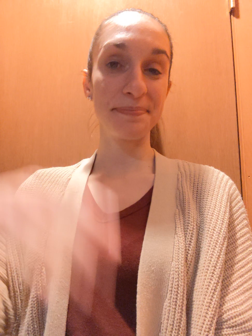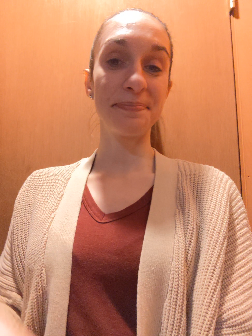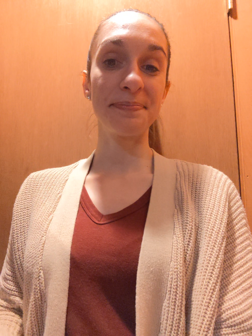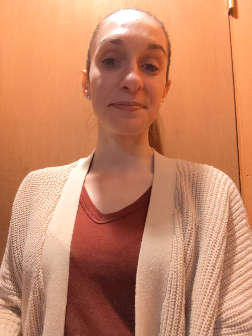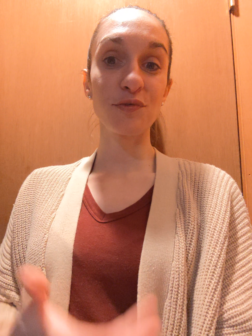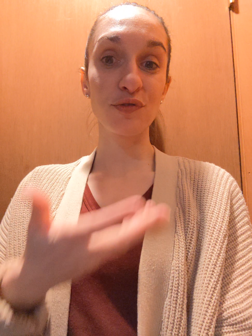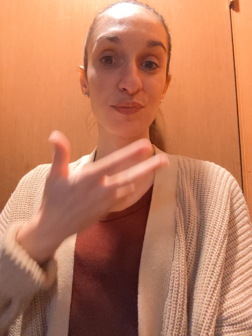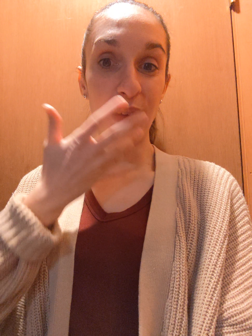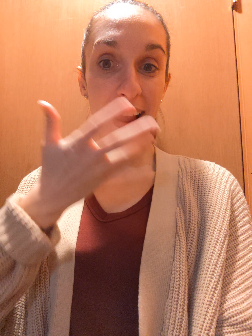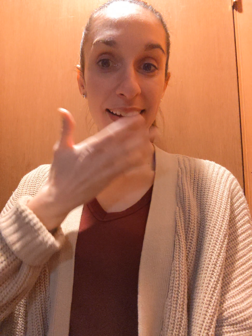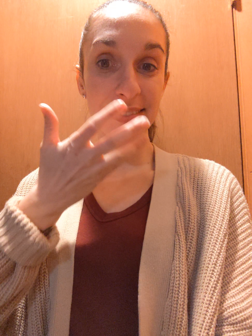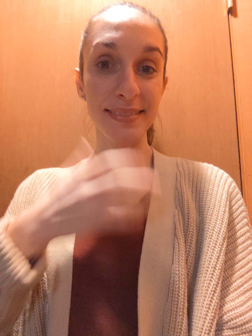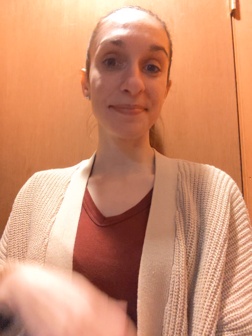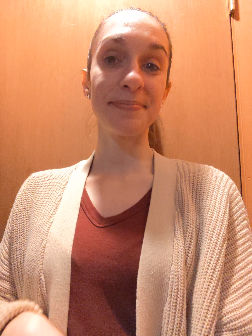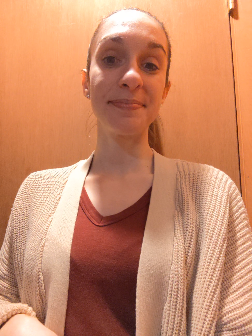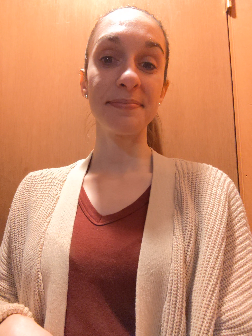grass